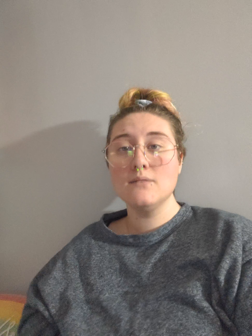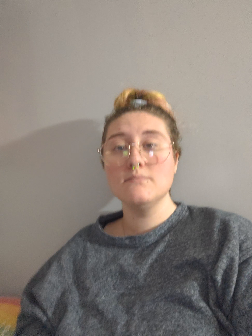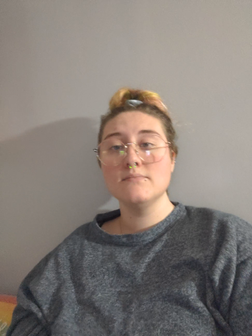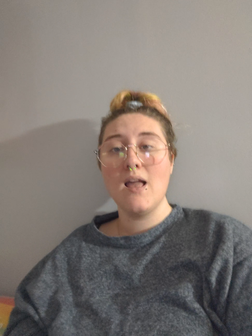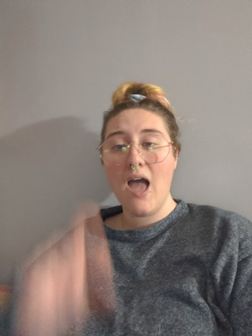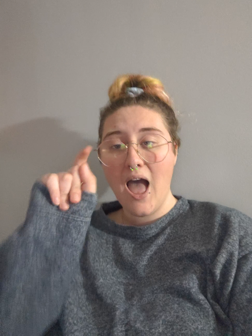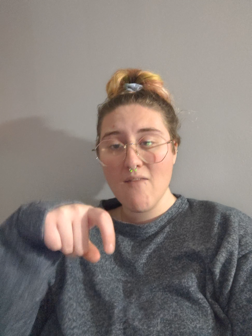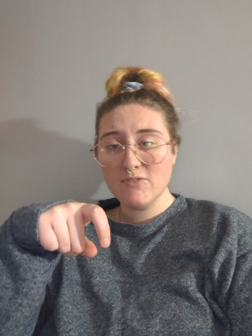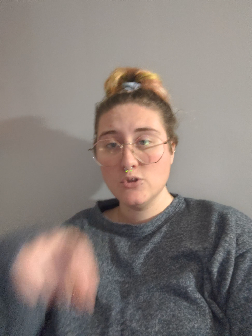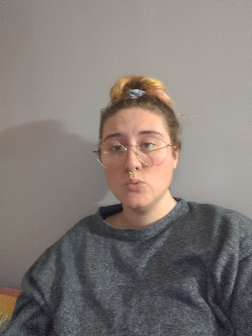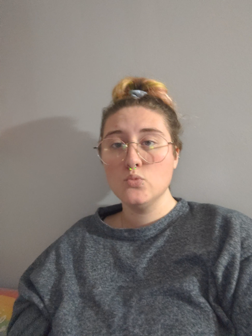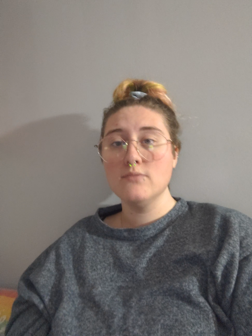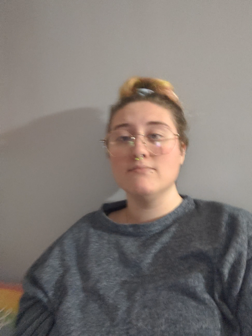have to